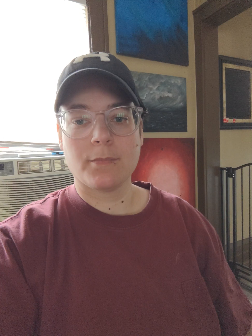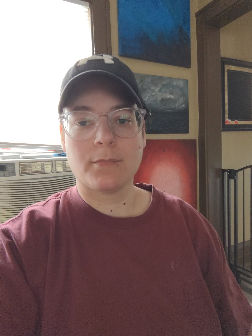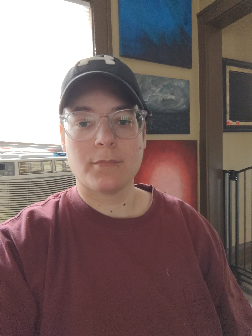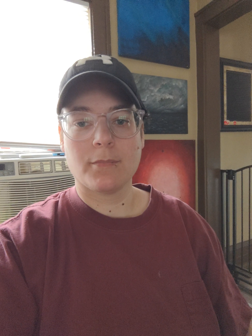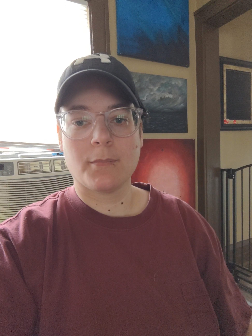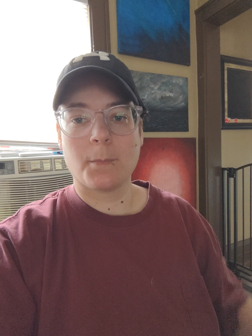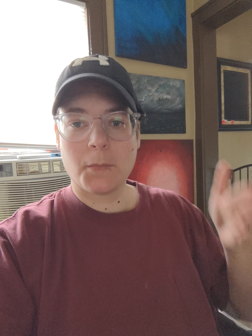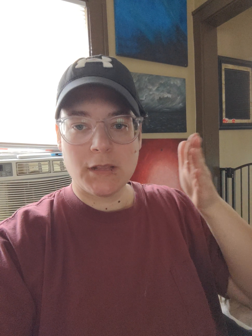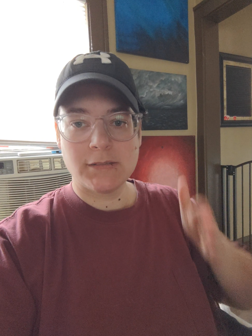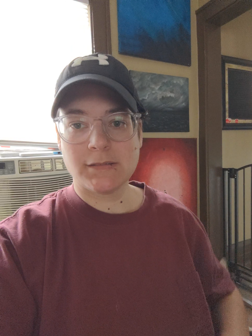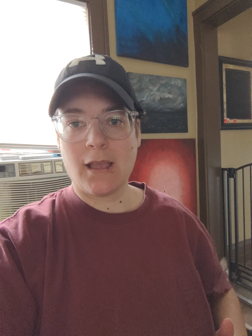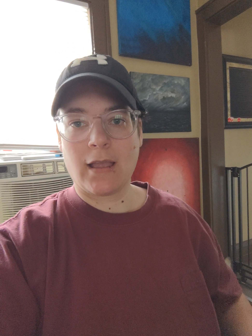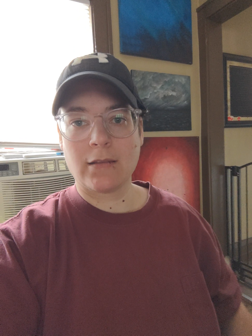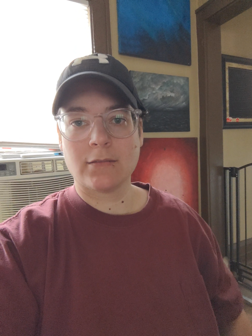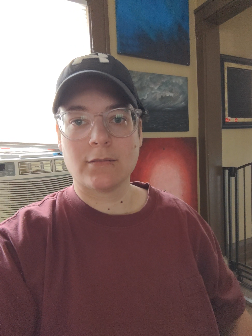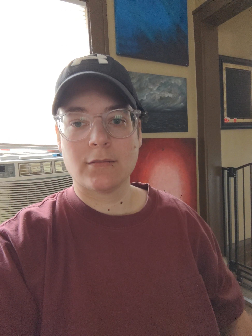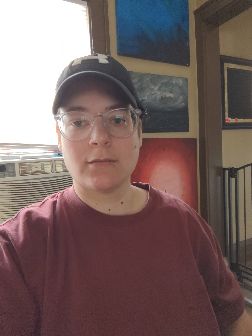beside